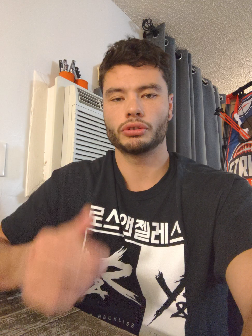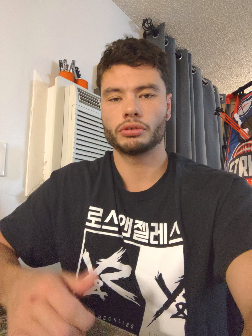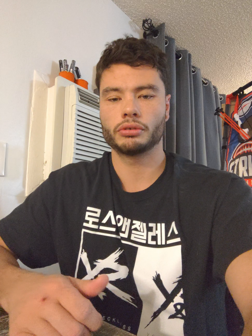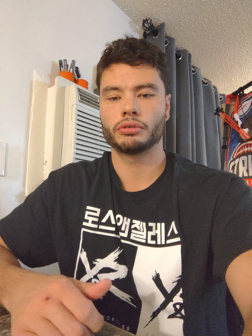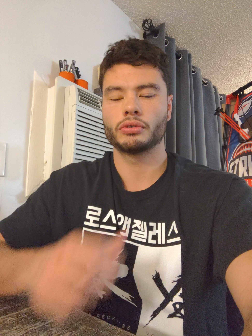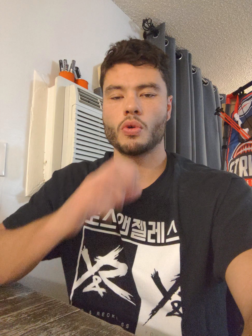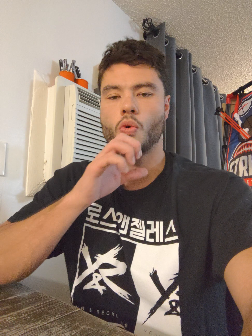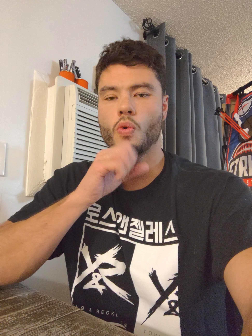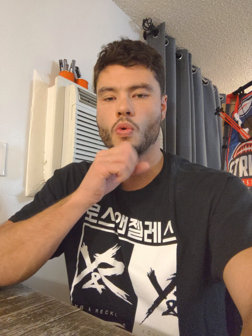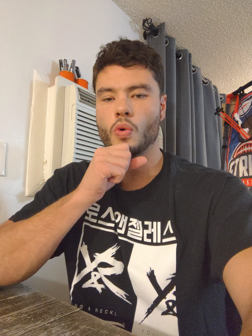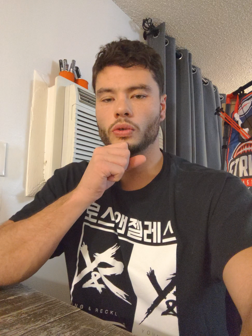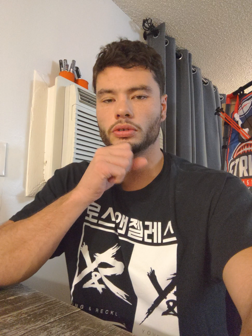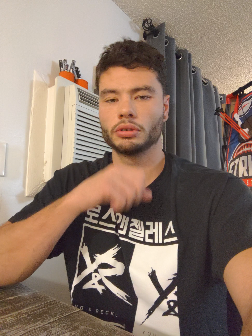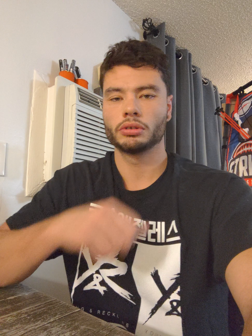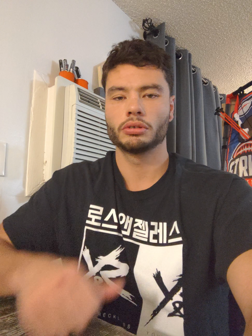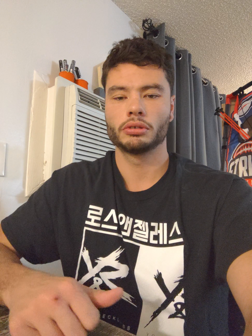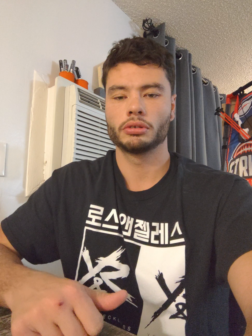orange